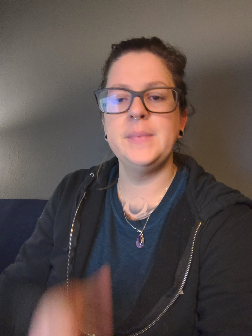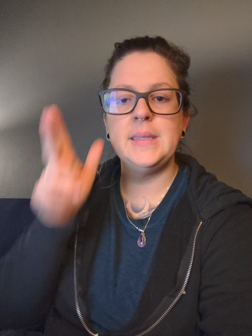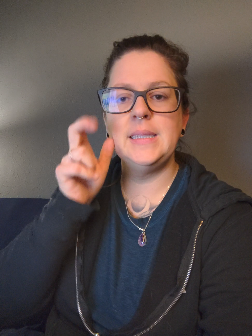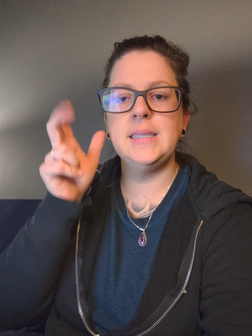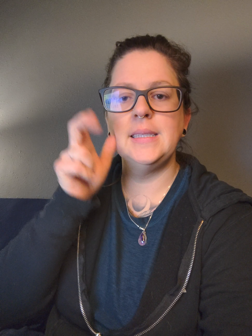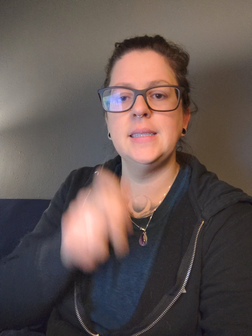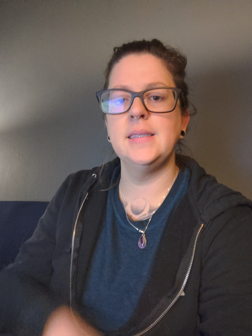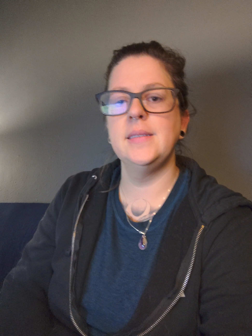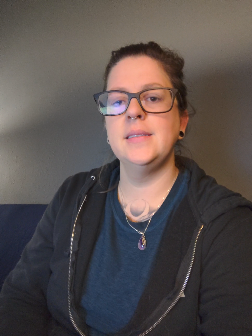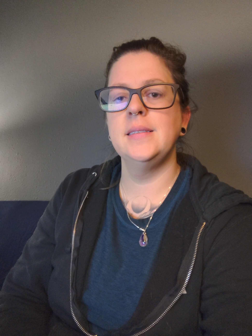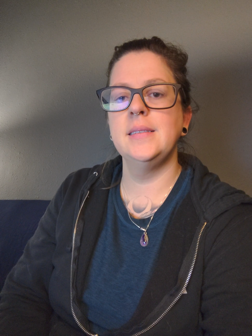listen